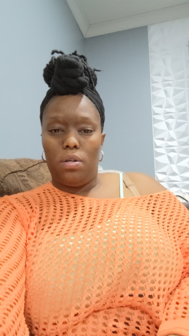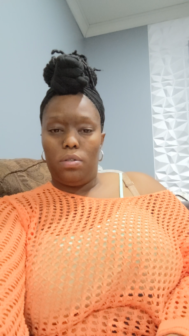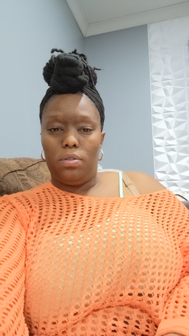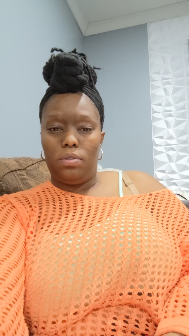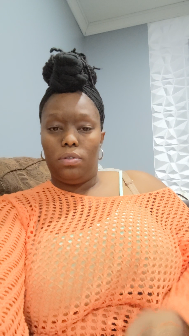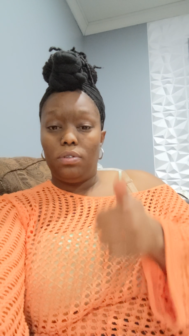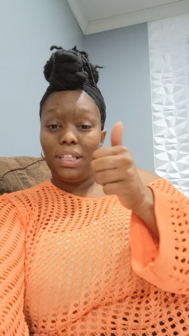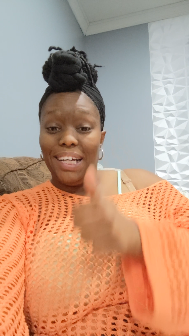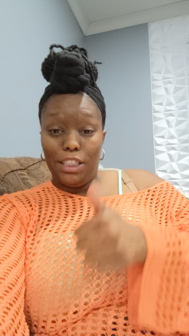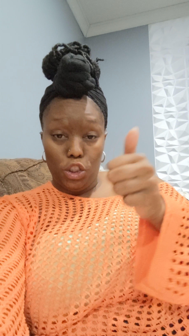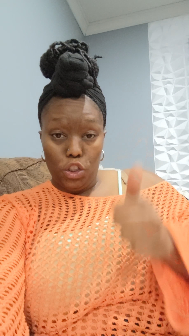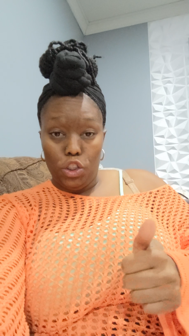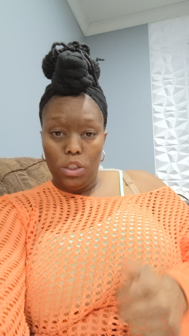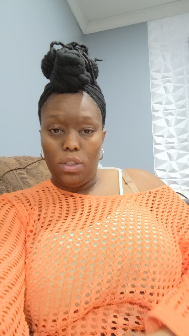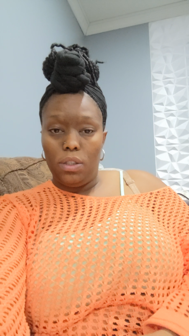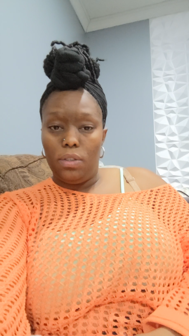each